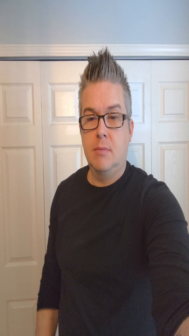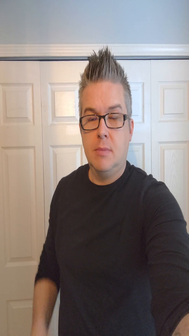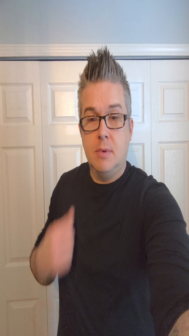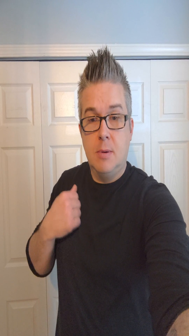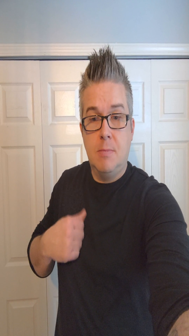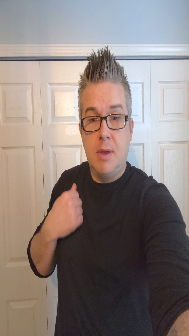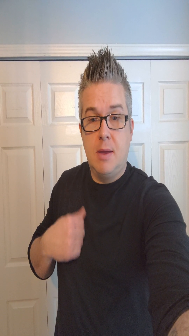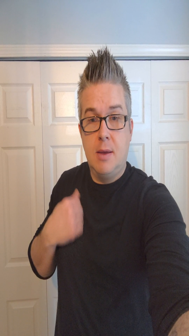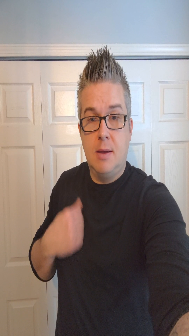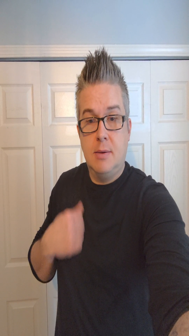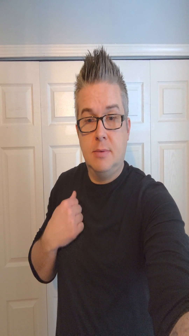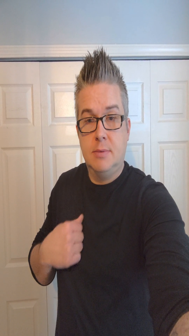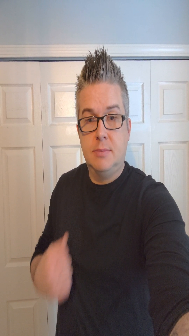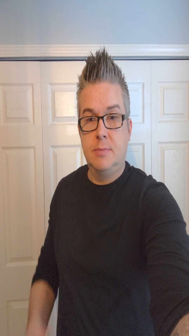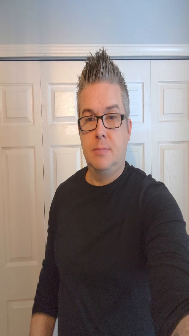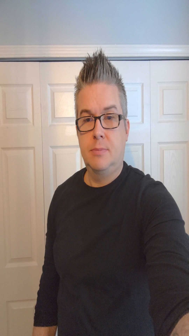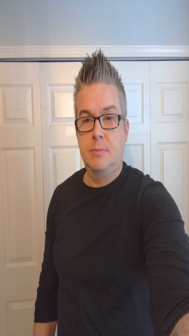bath